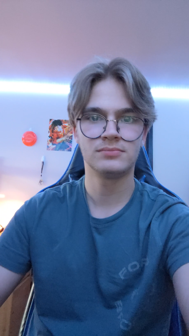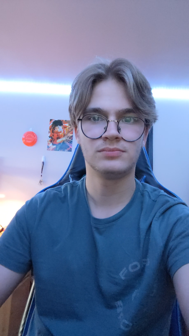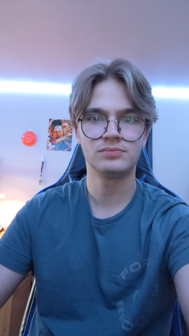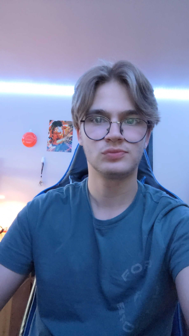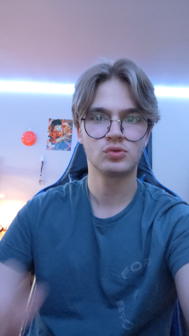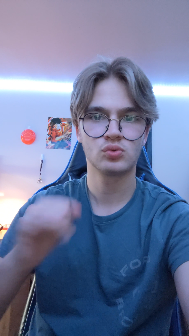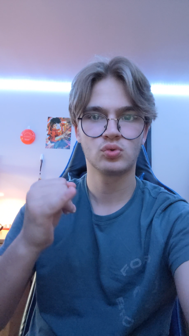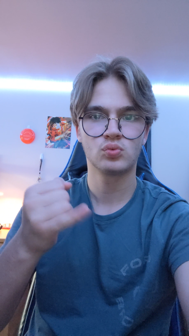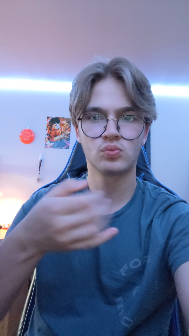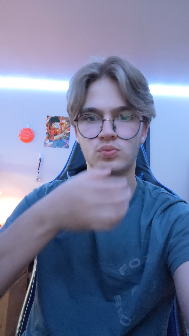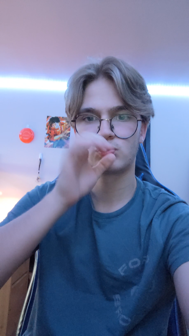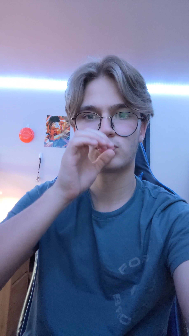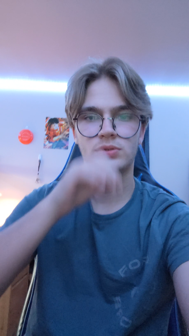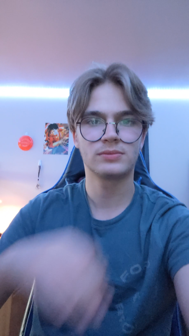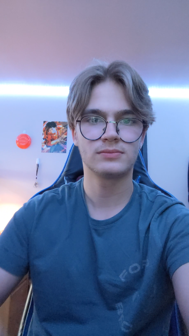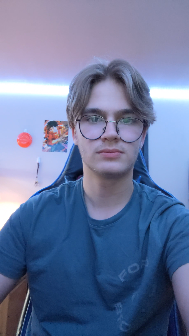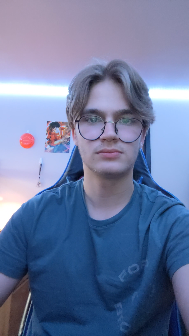juice